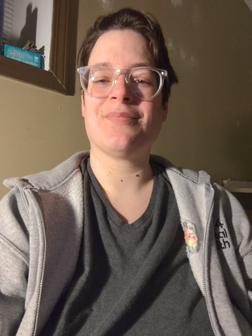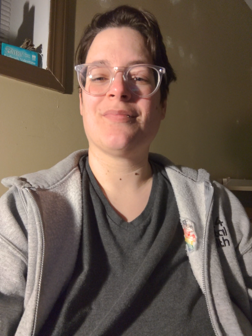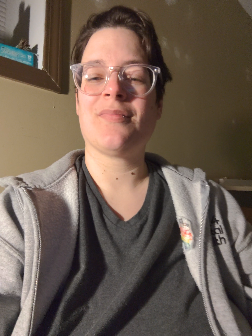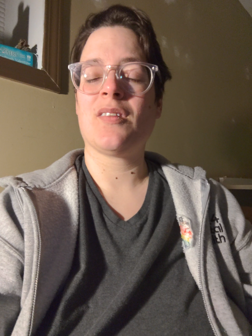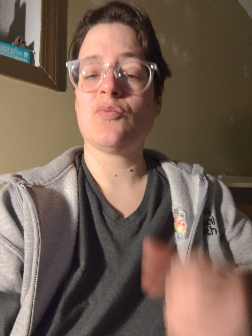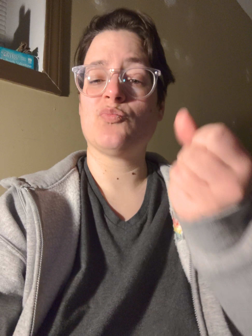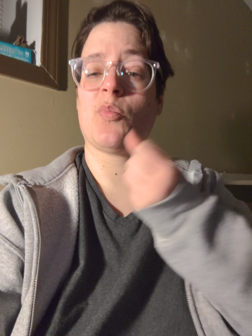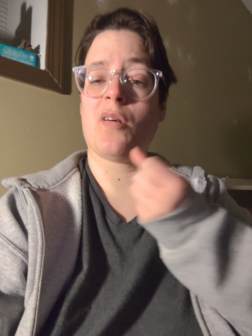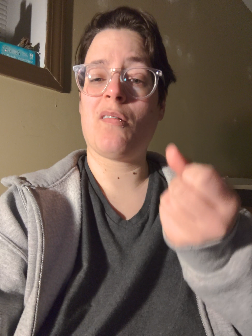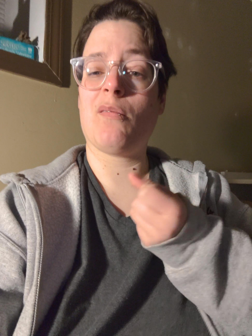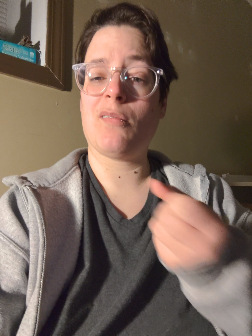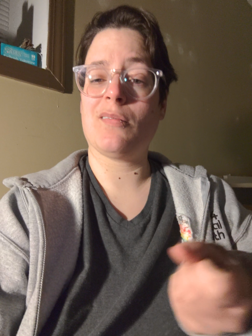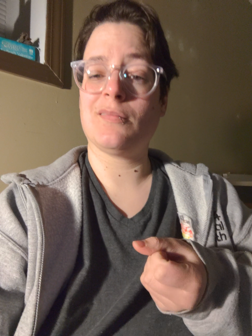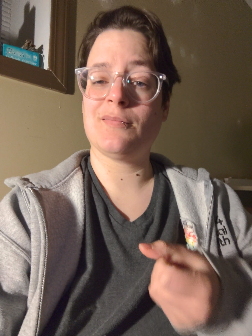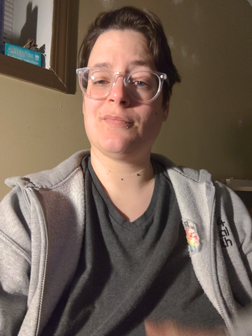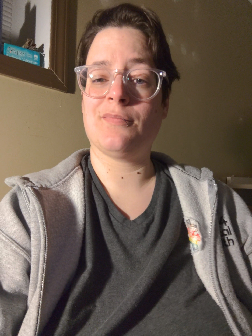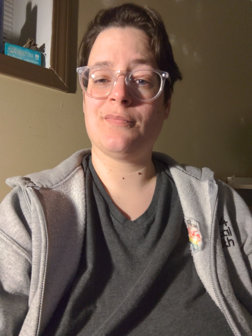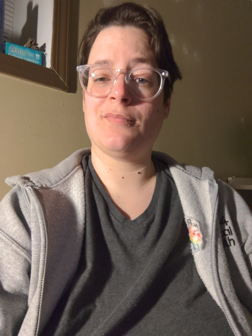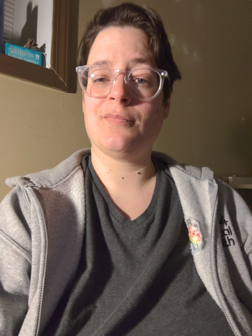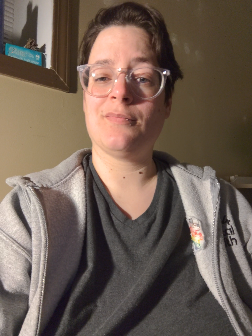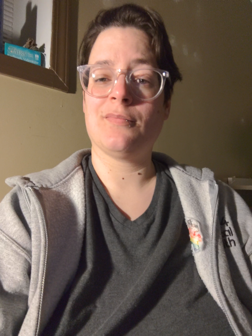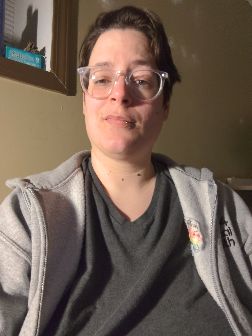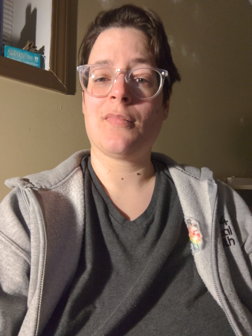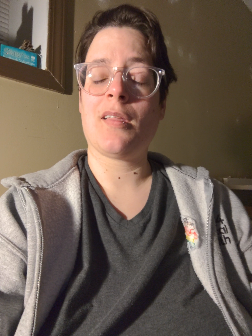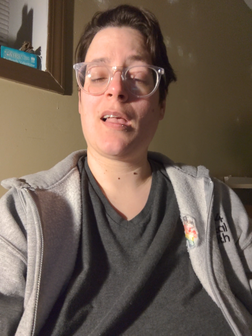drawer